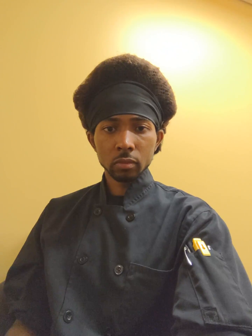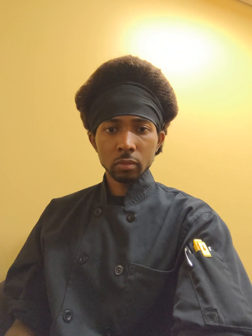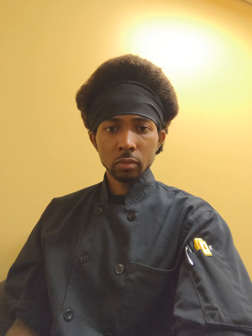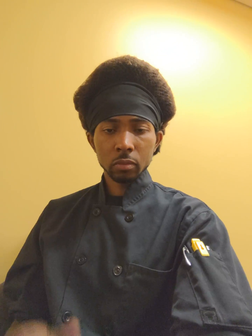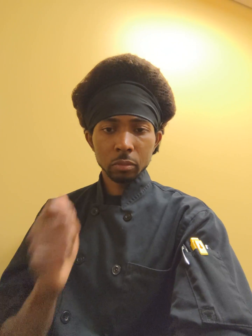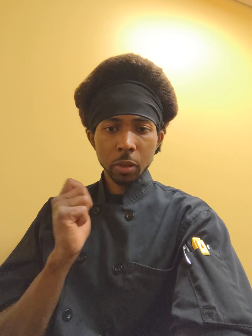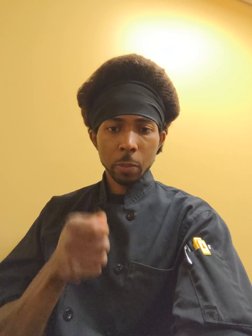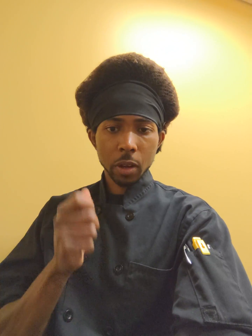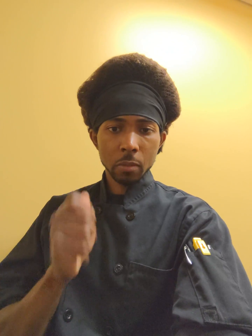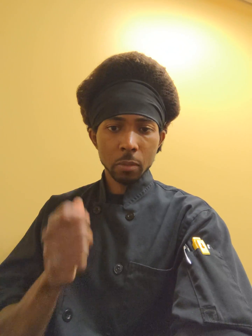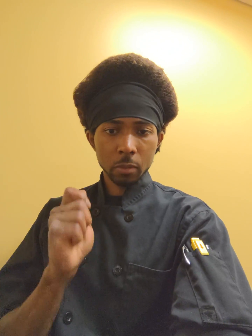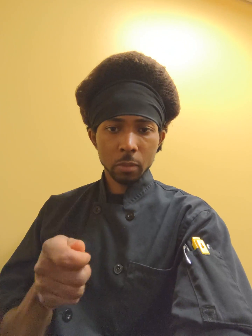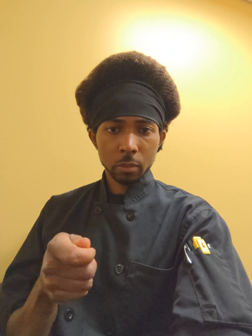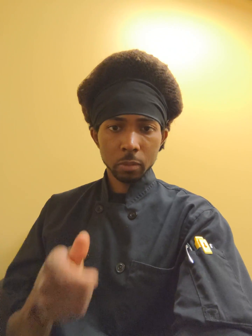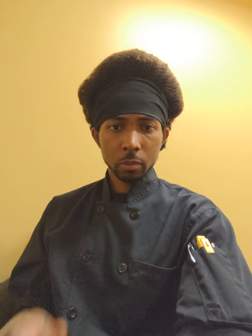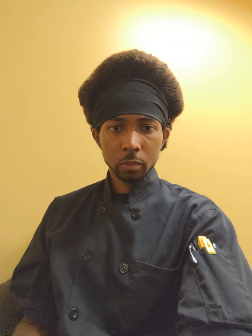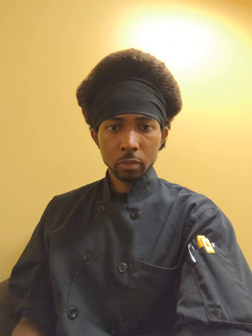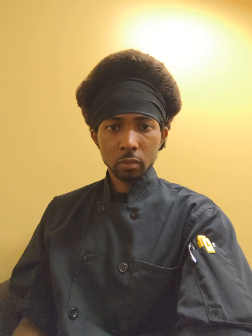hammer